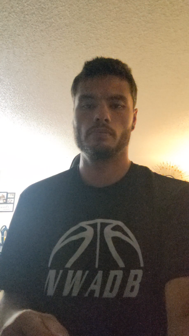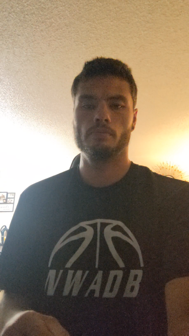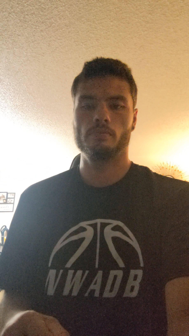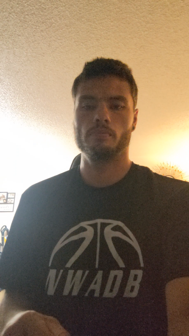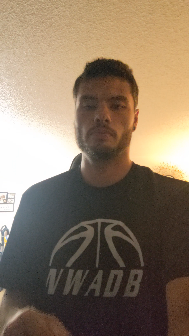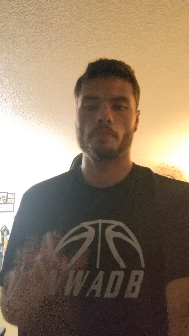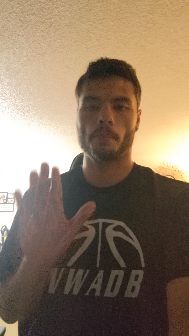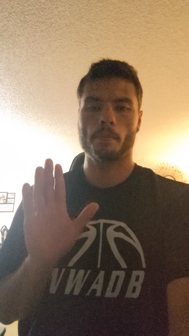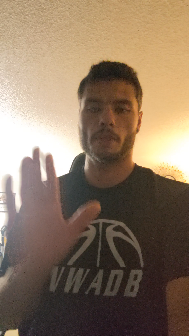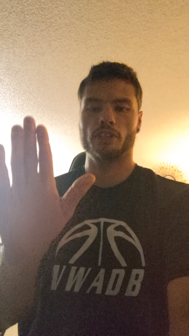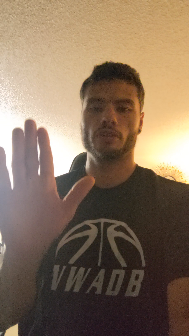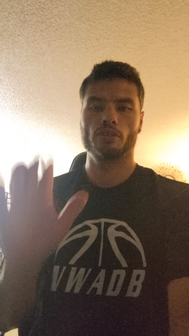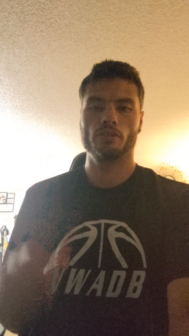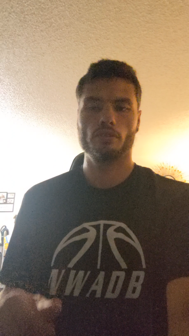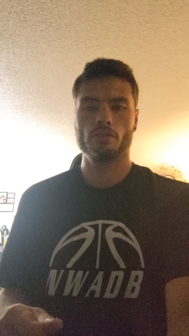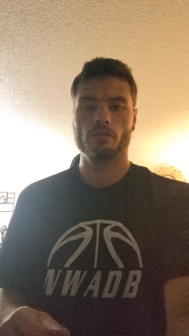push